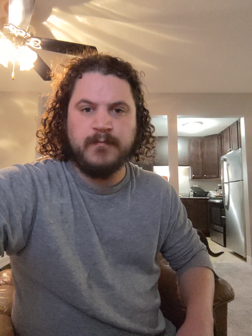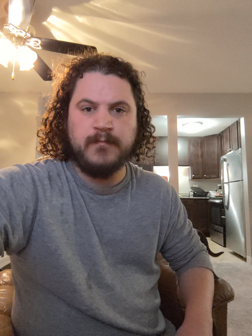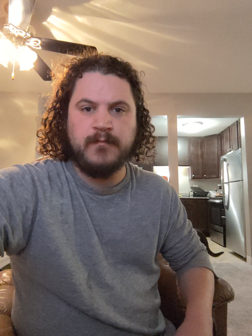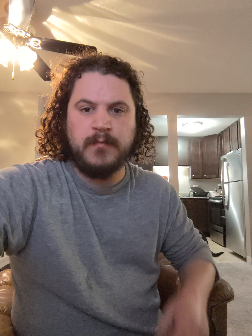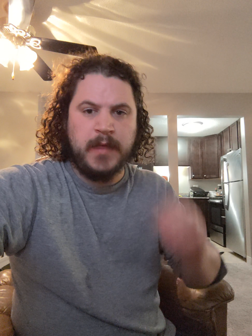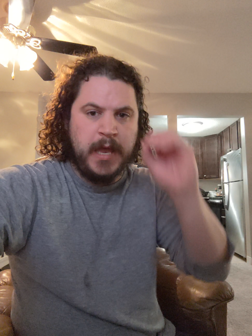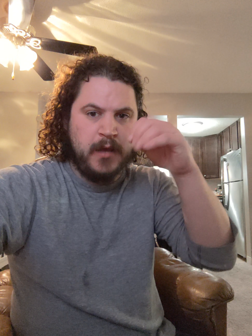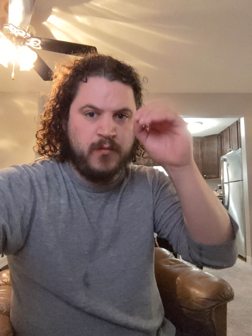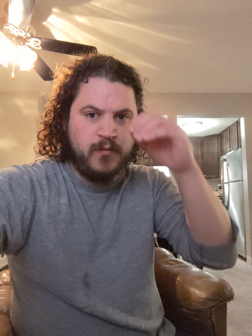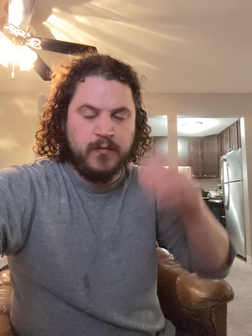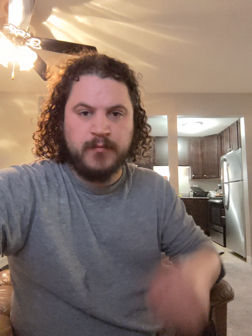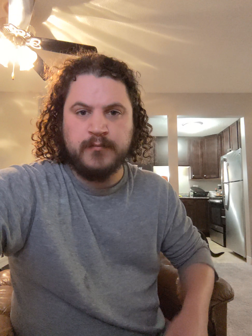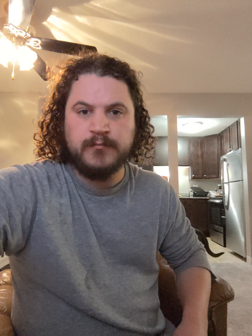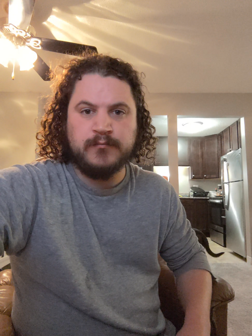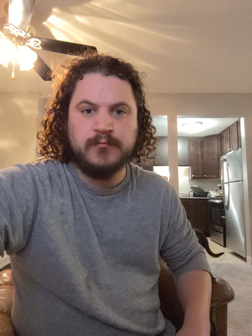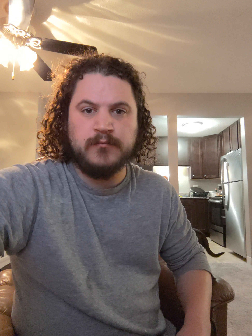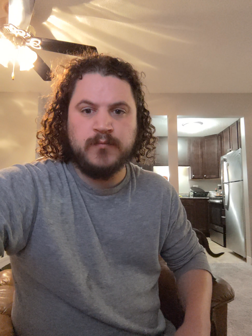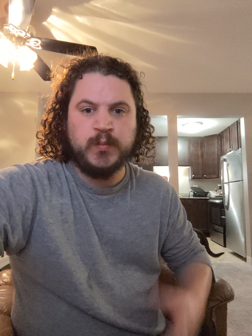owl